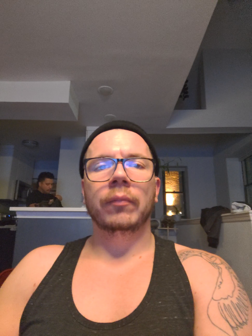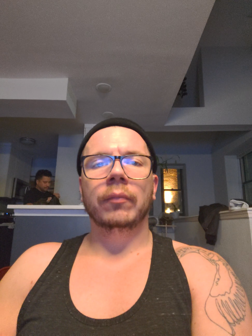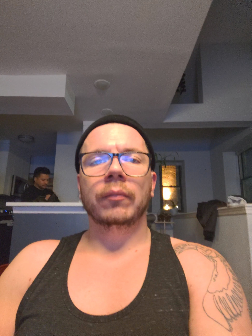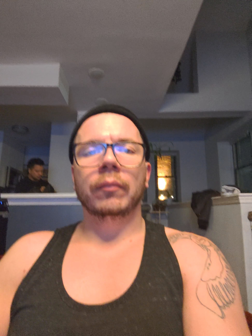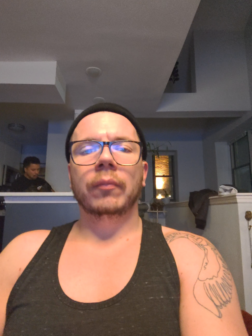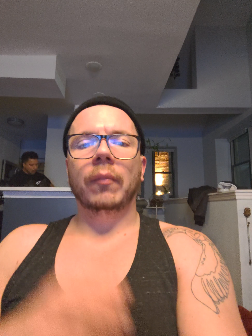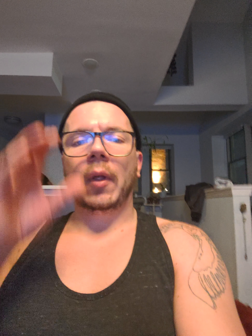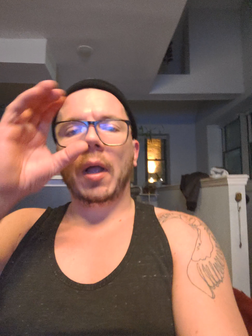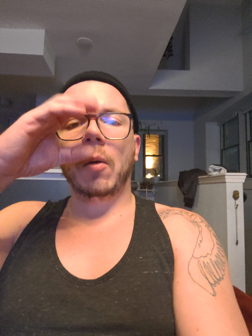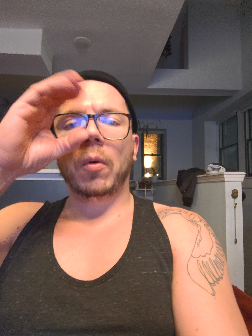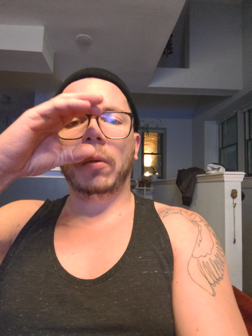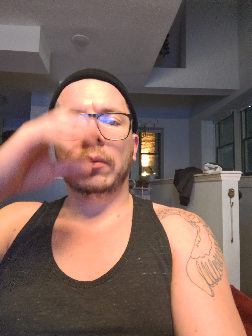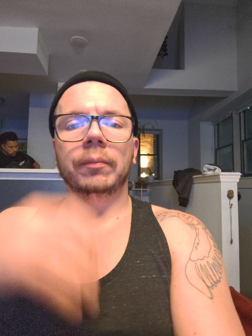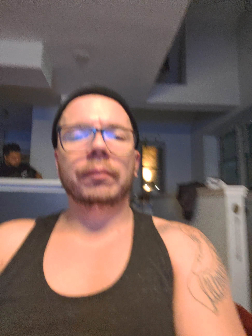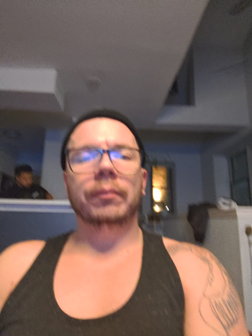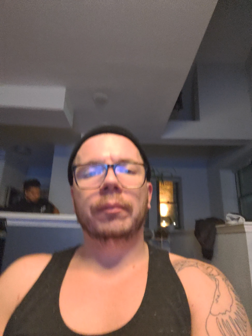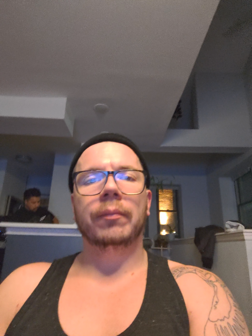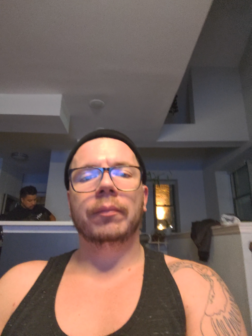owl